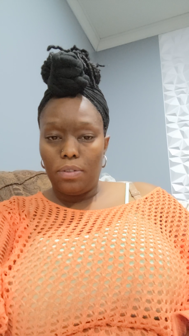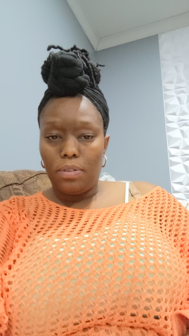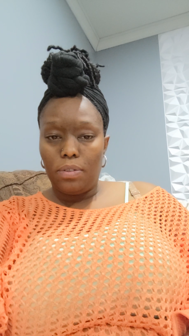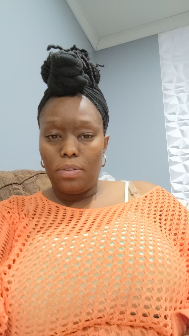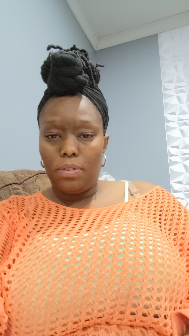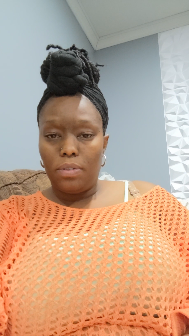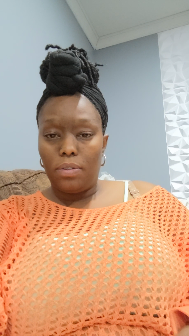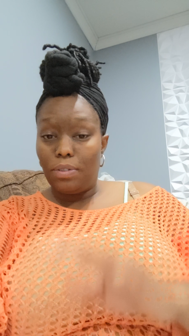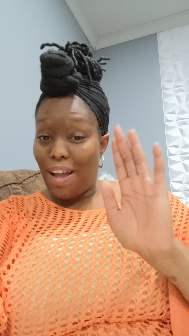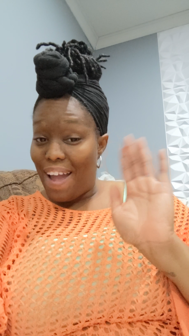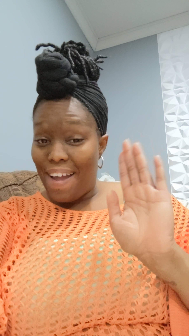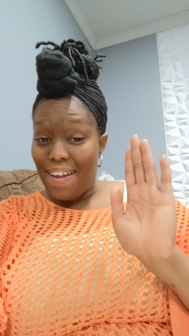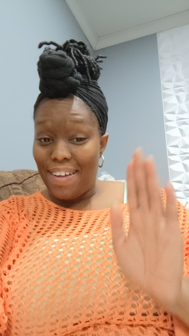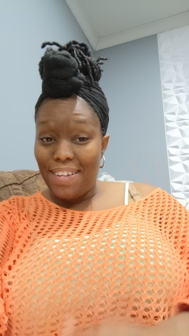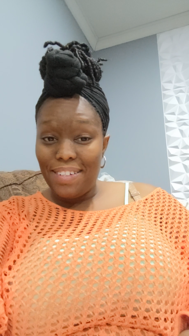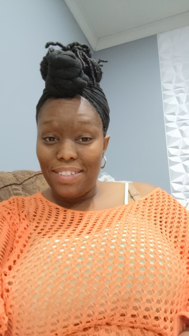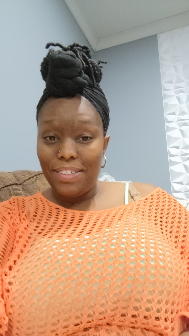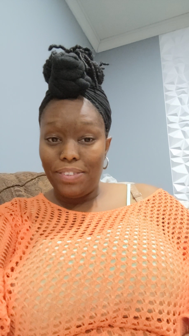hi